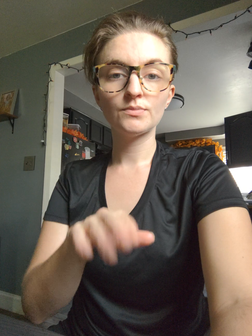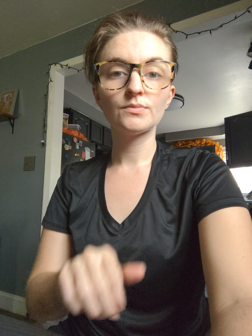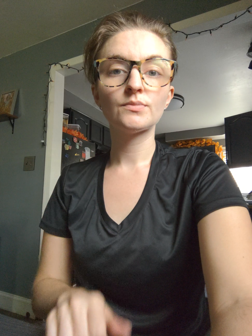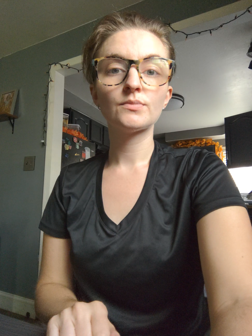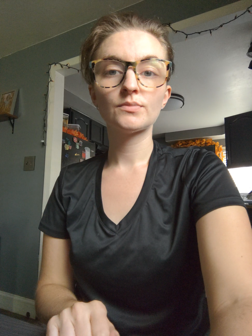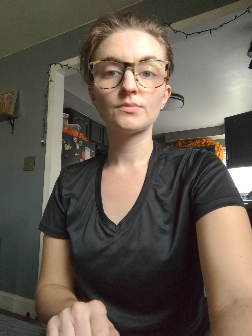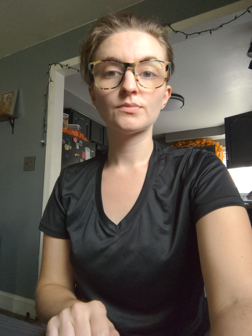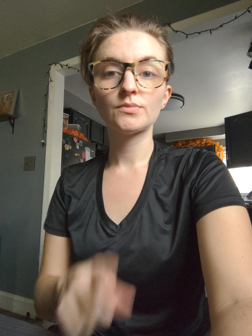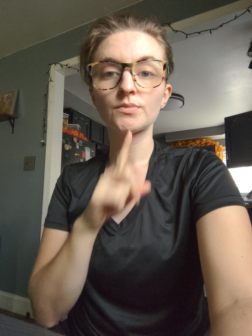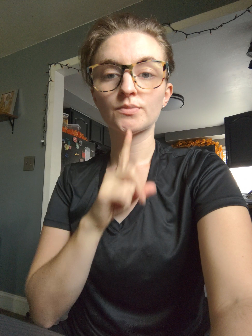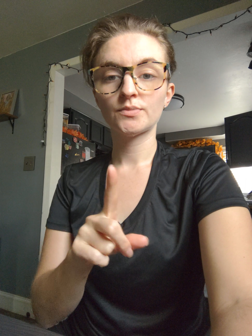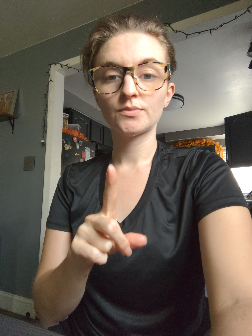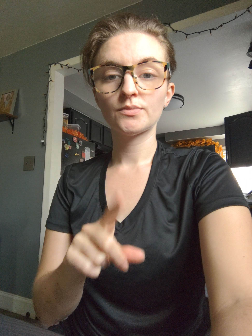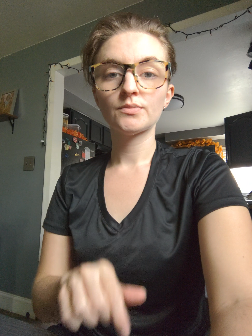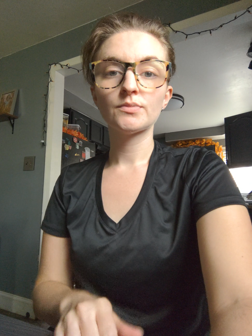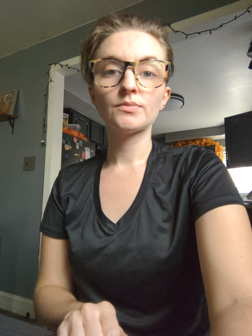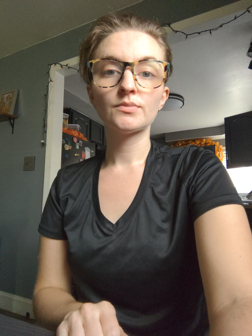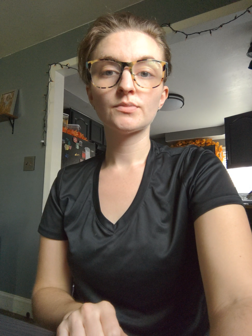is